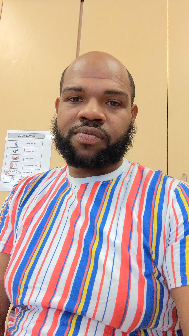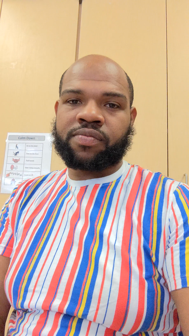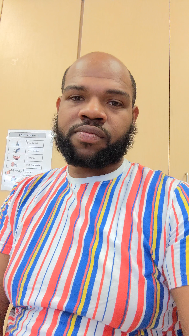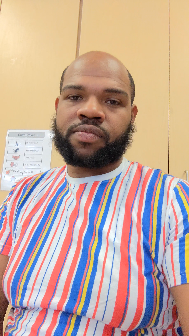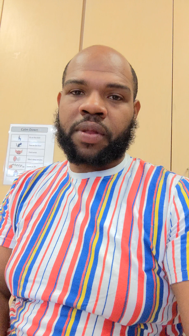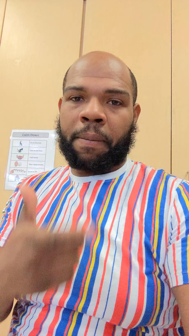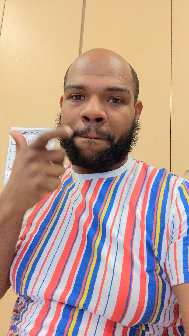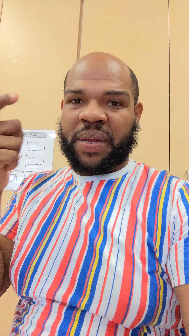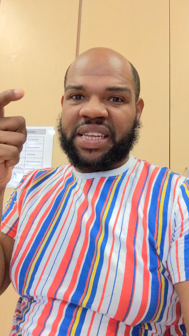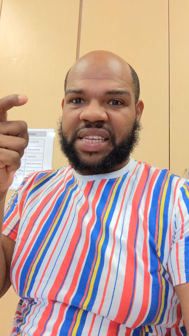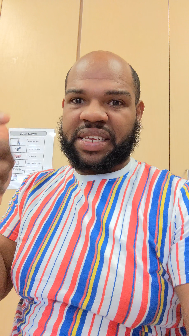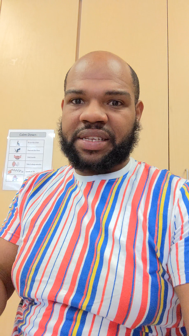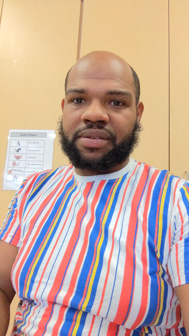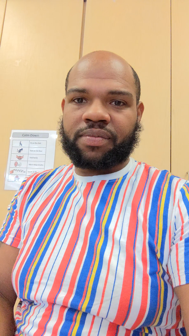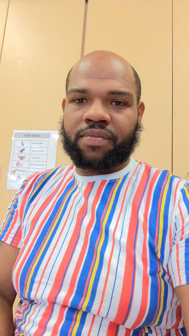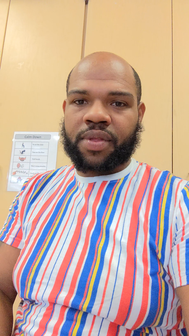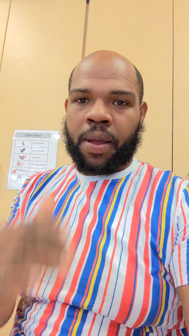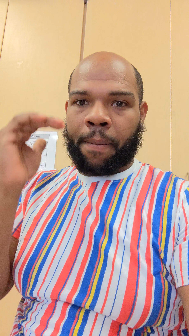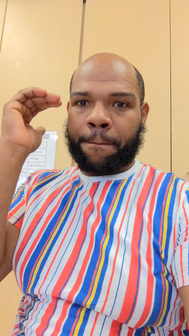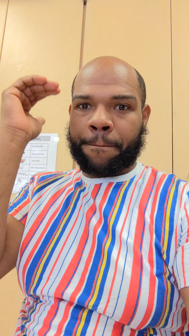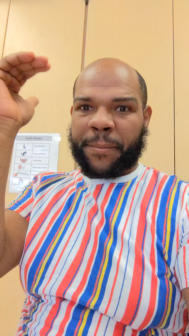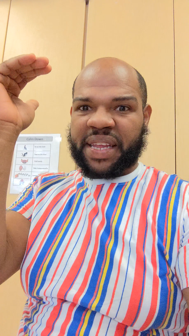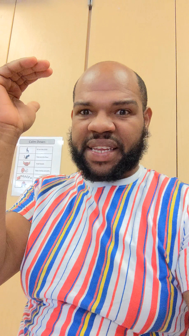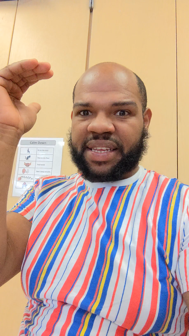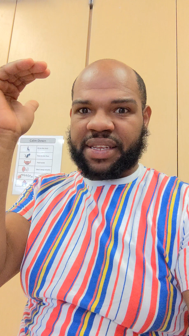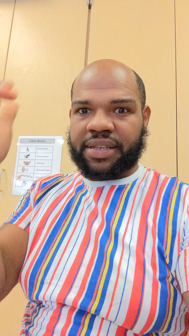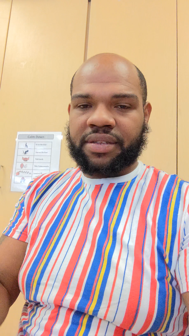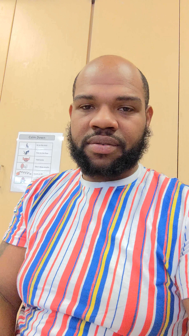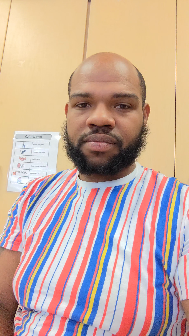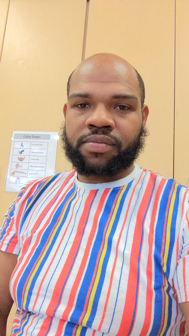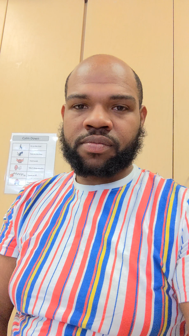big